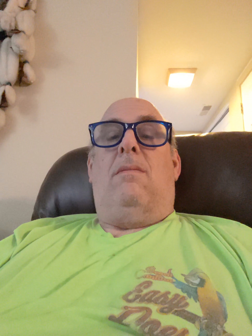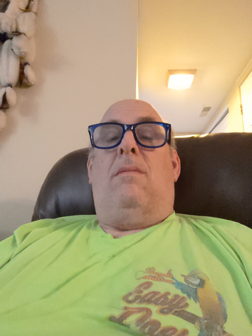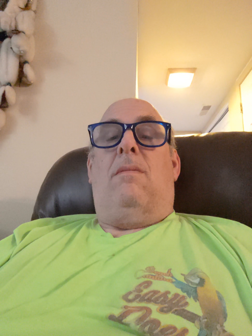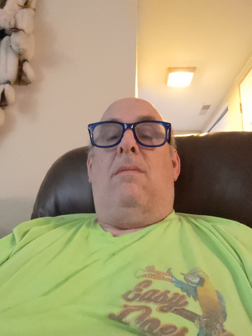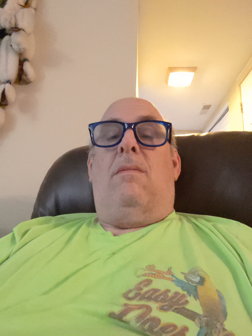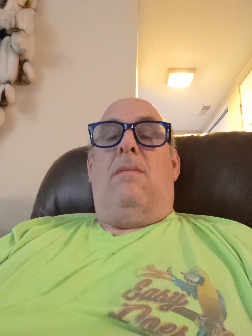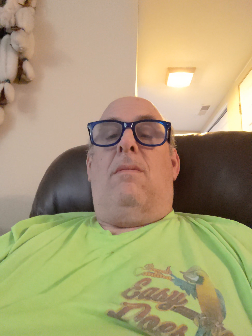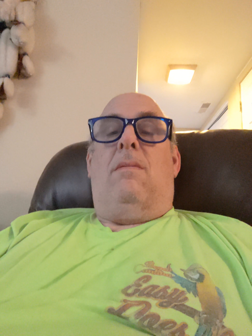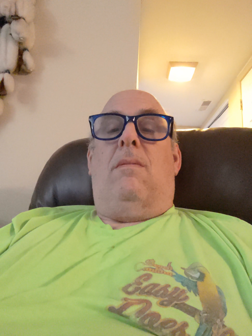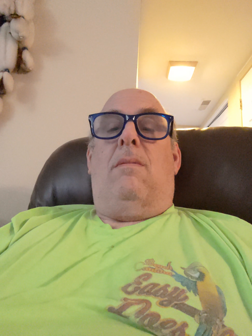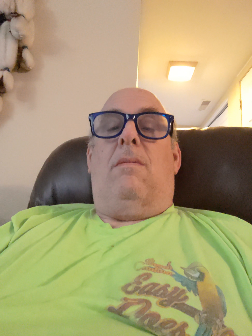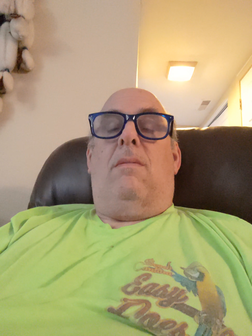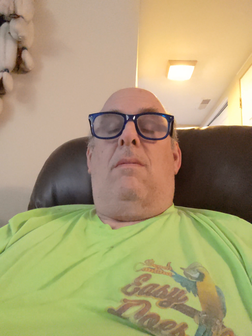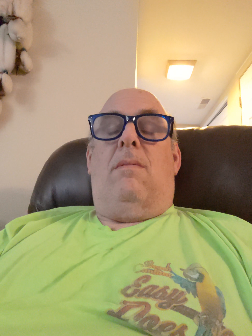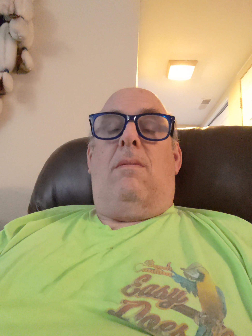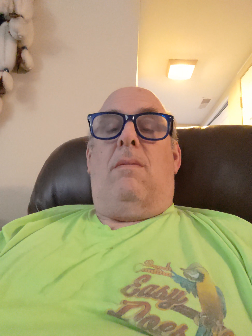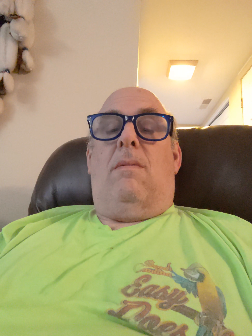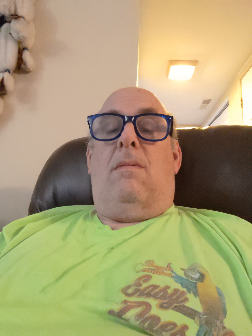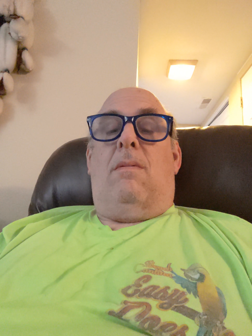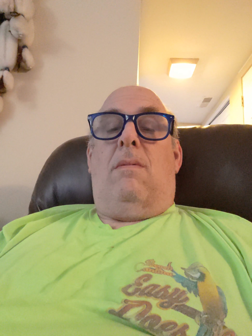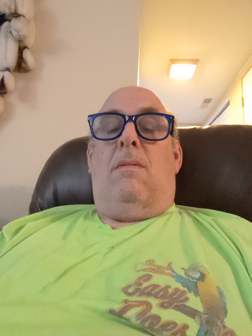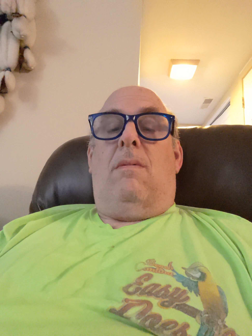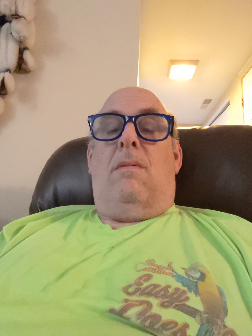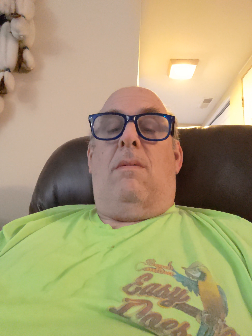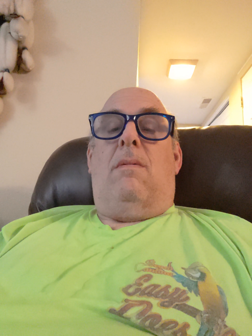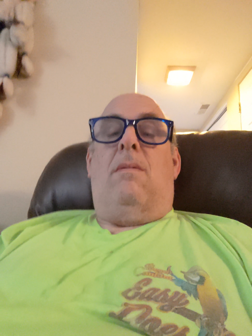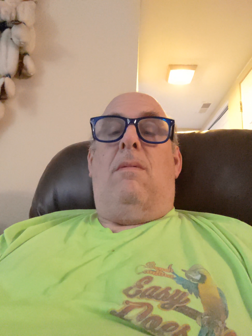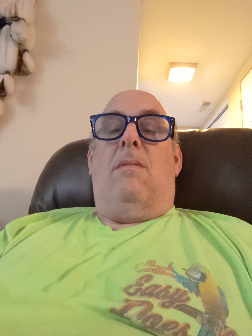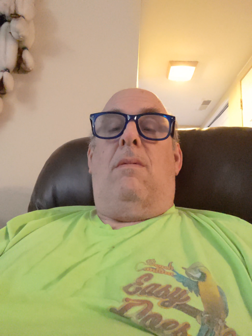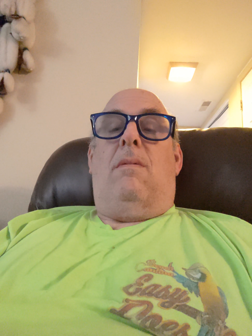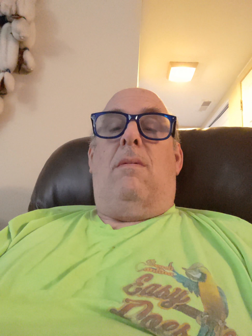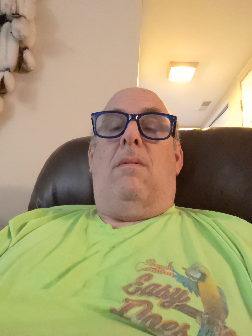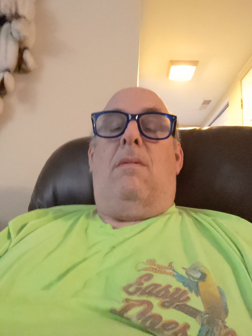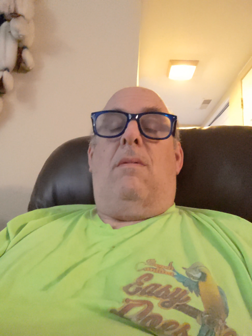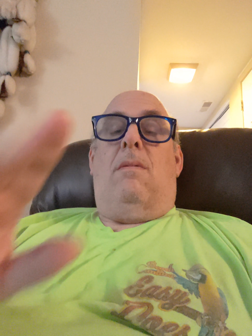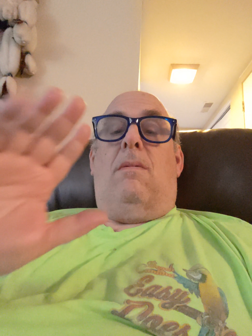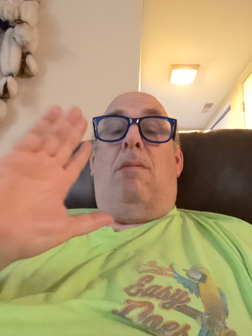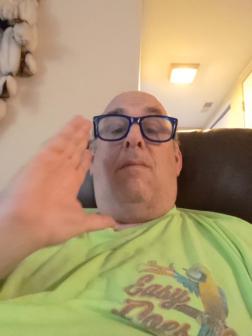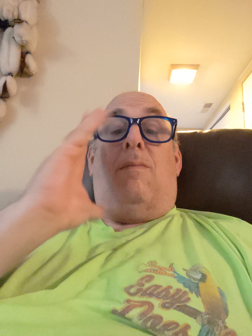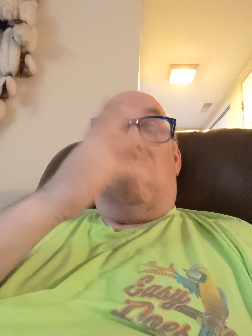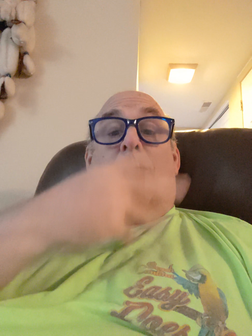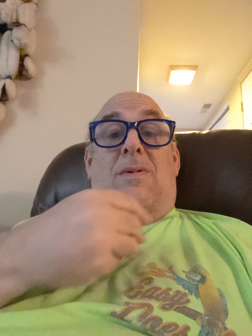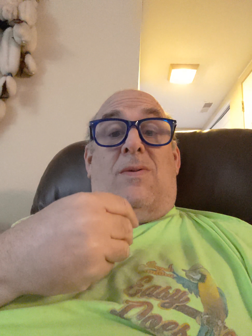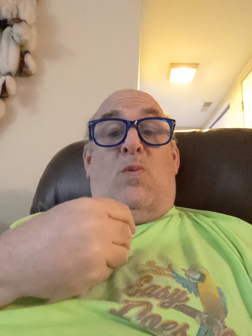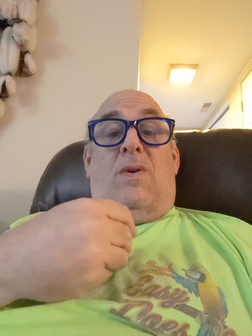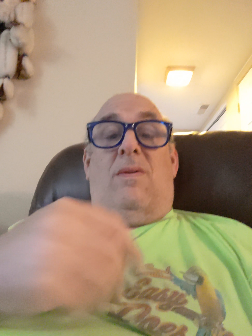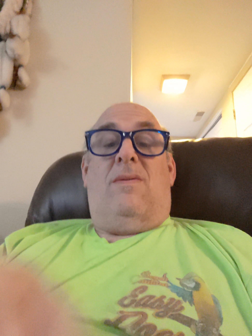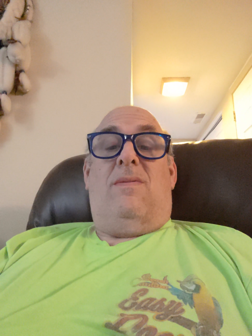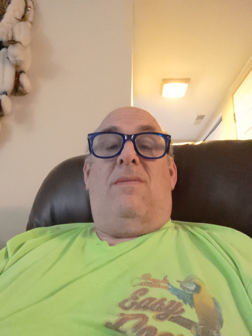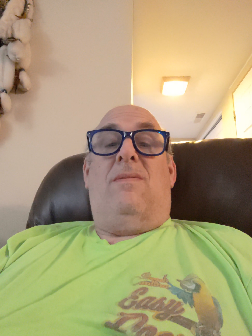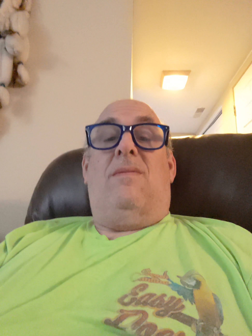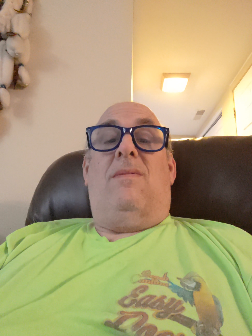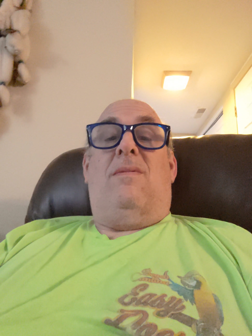pretty